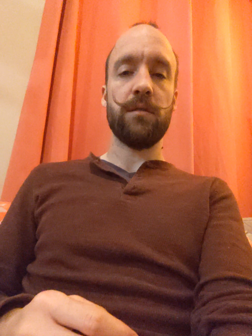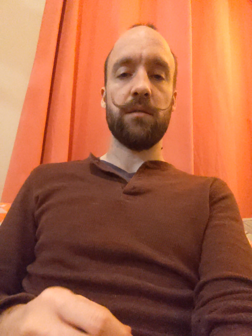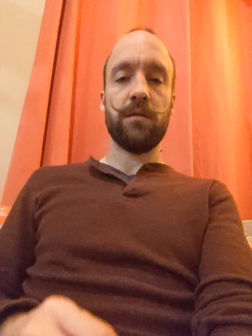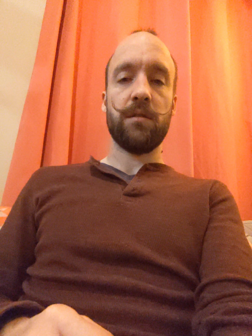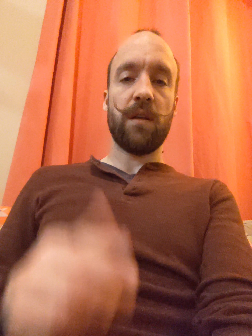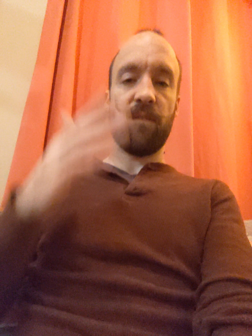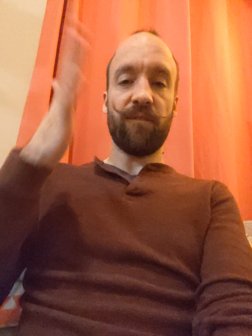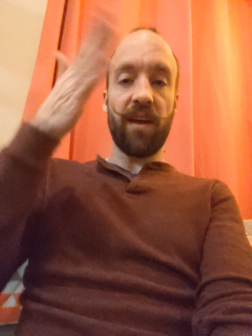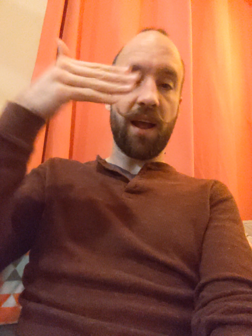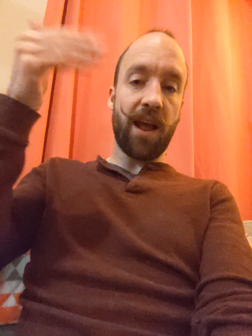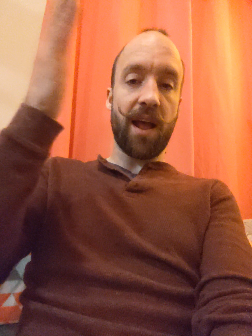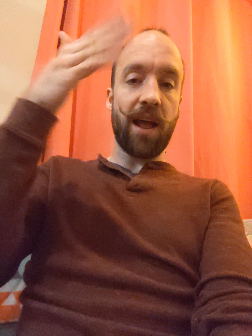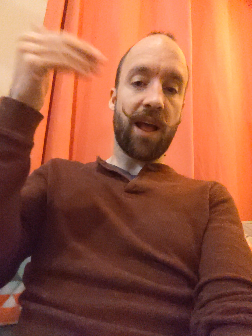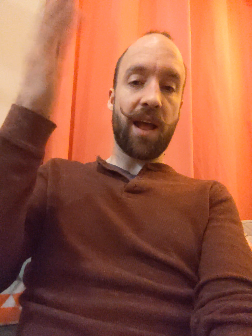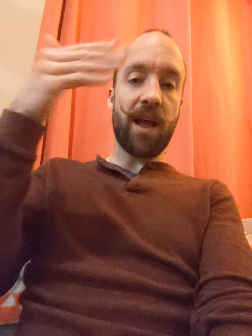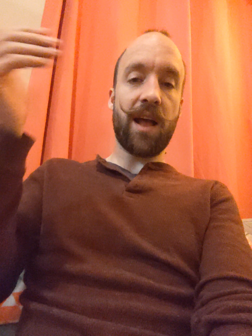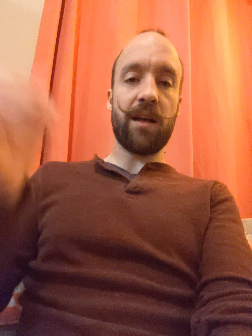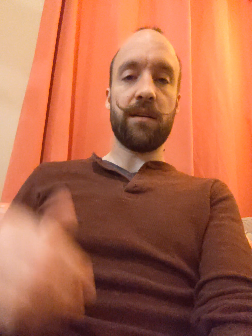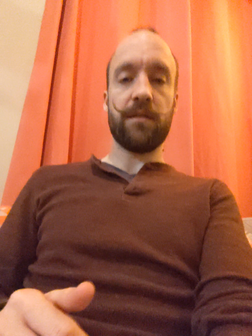flag